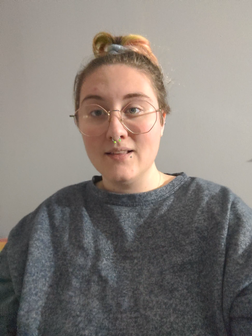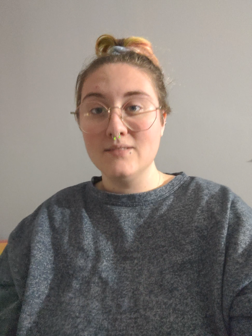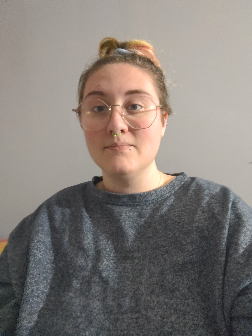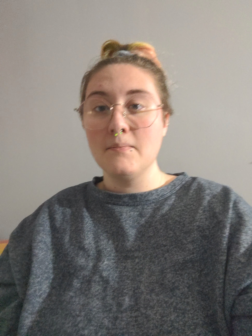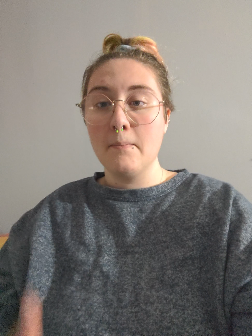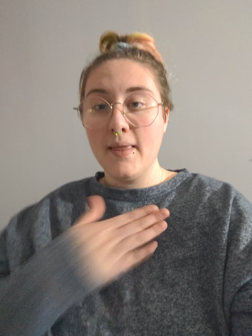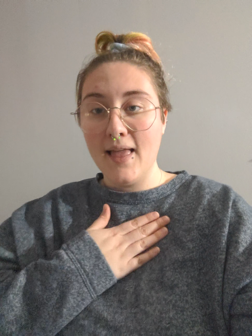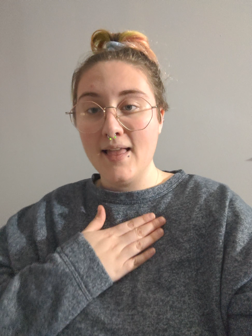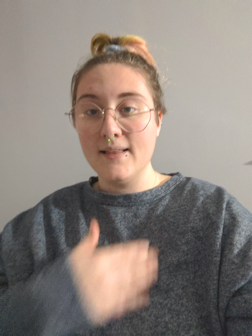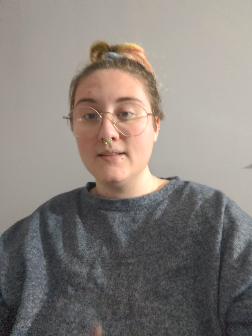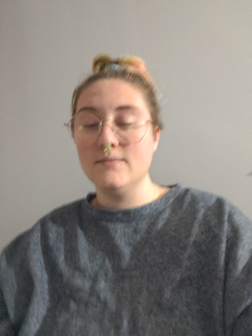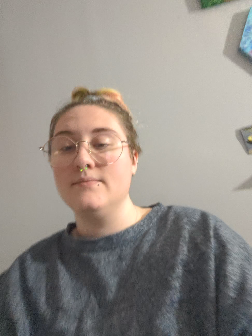my